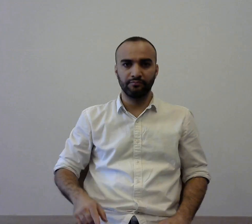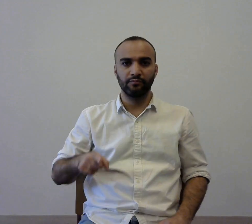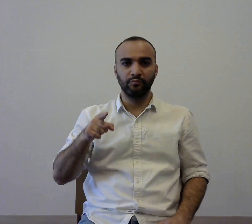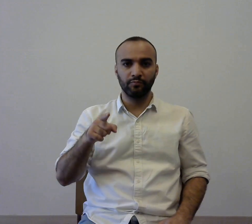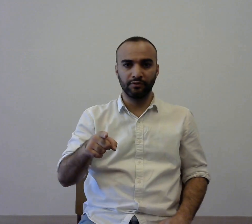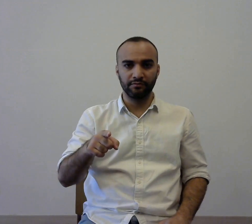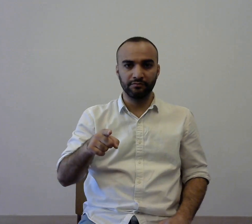bu